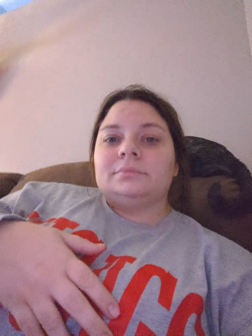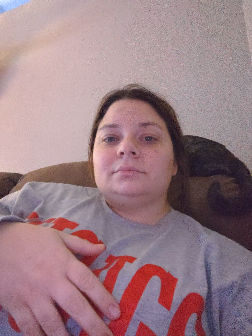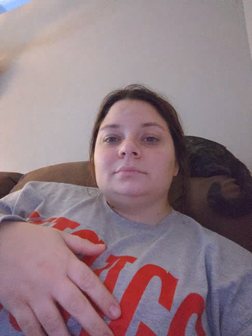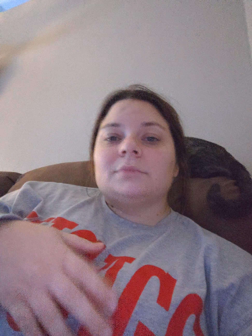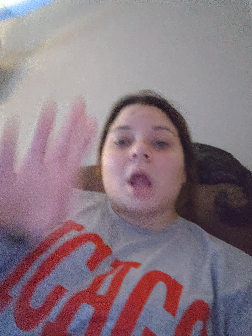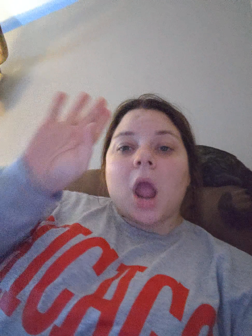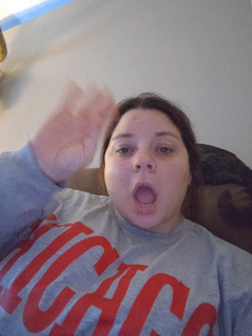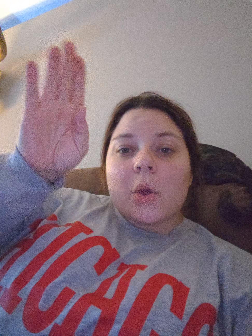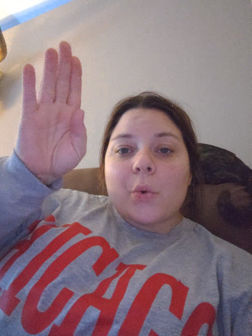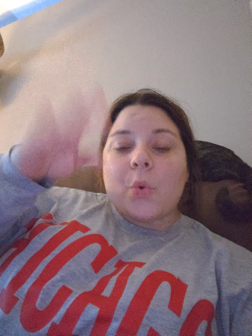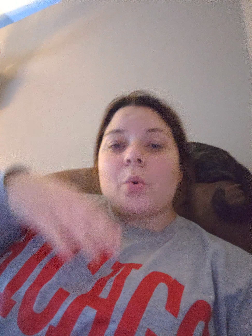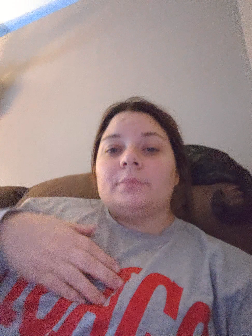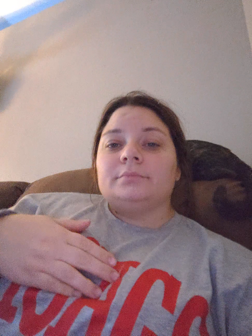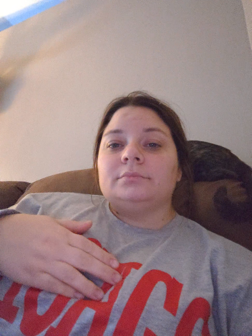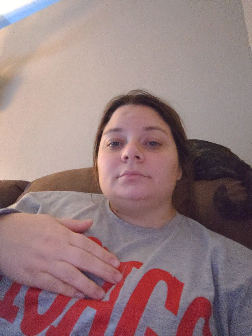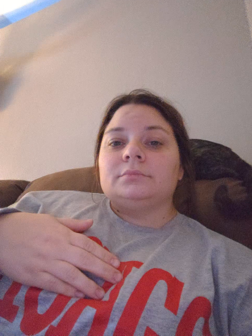hello